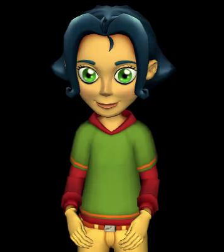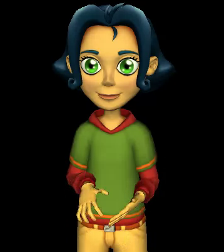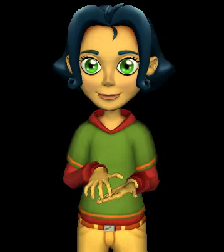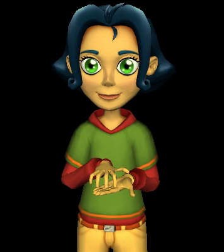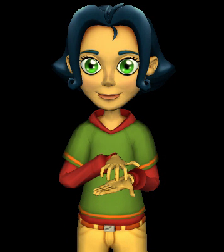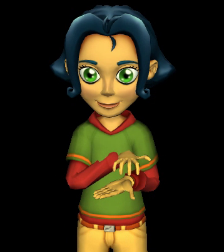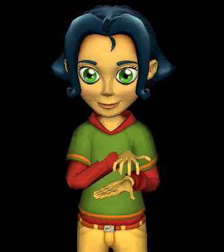بخيل